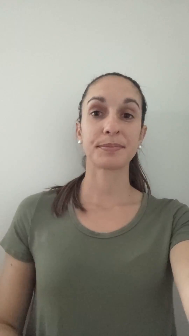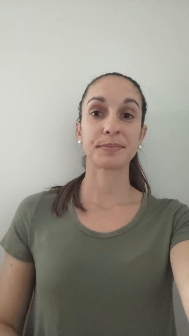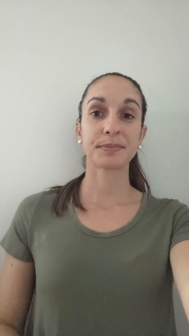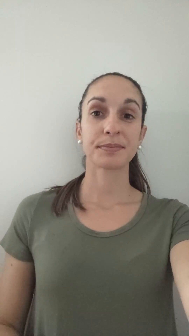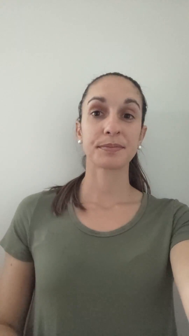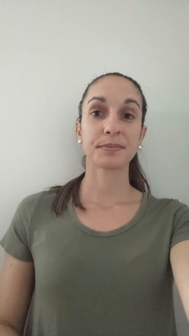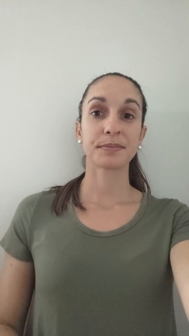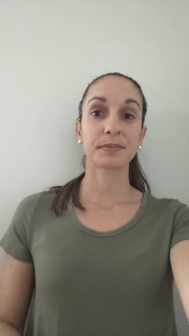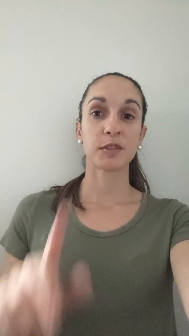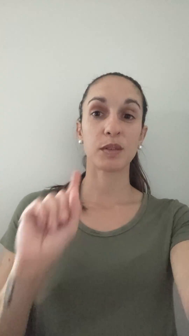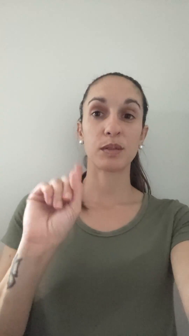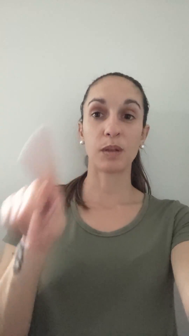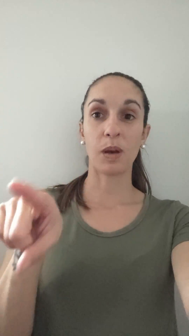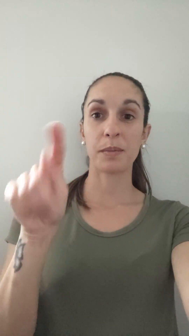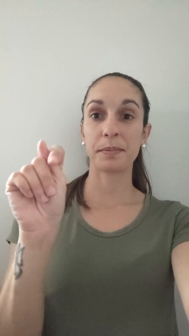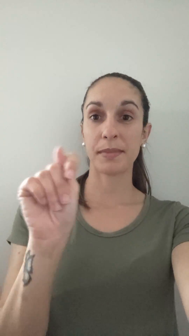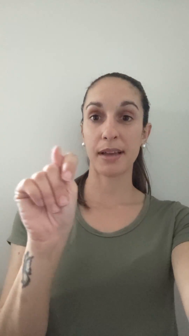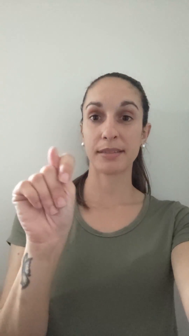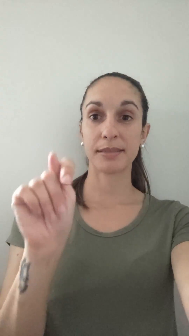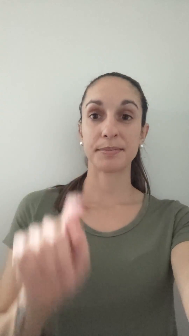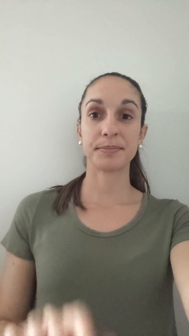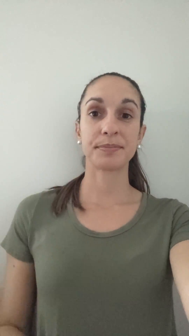go potty